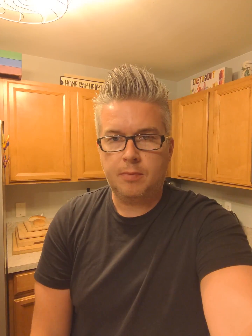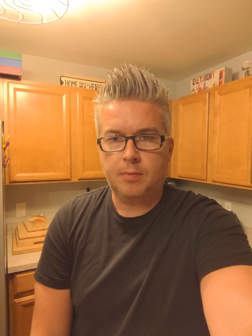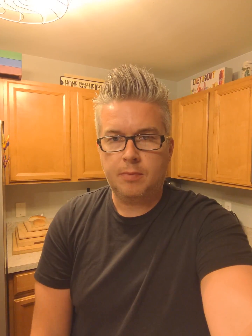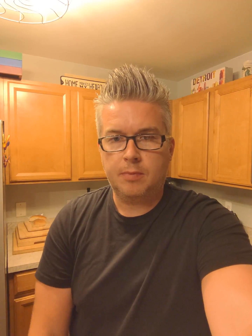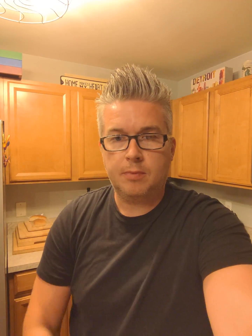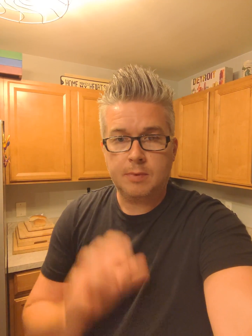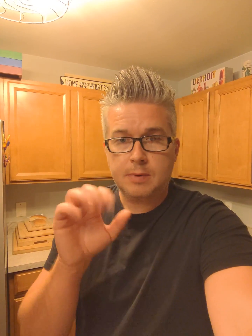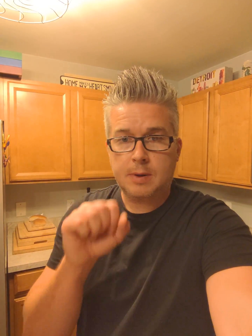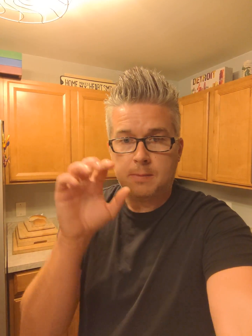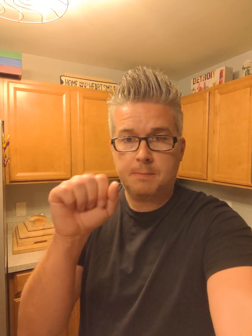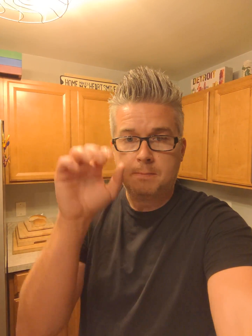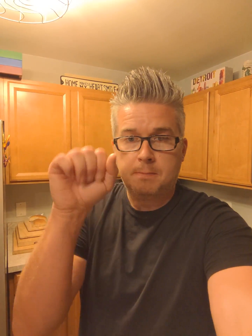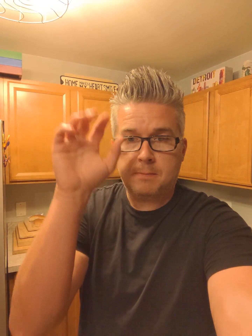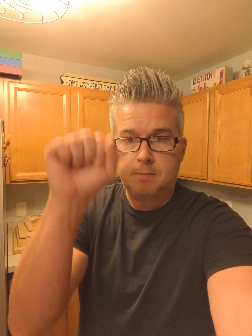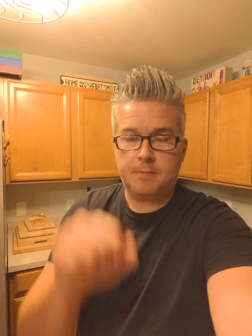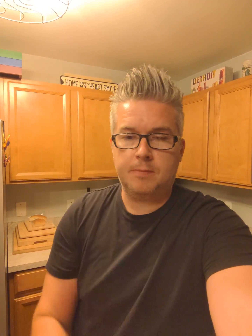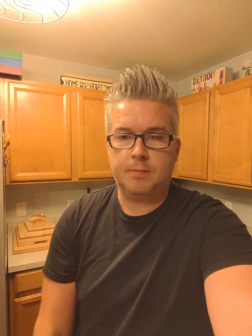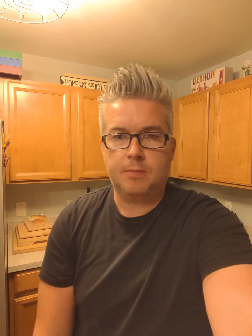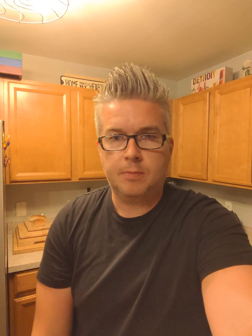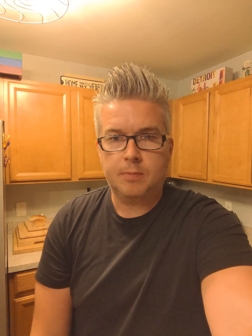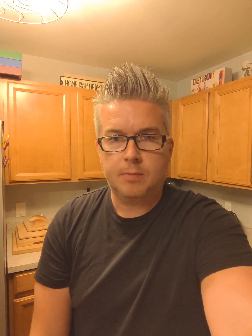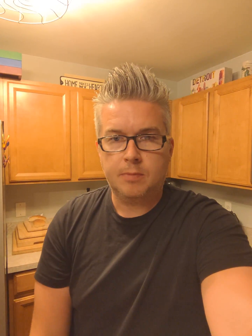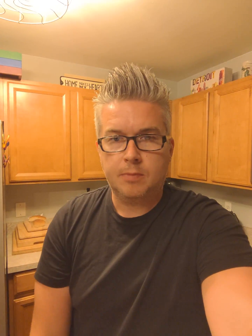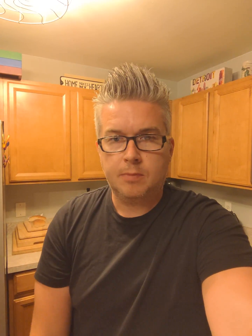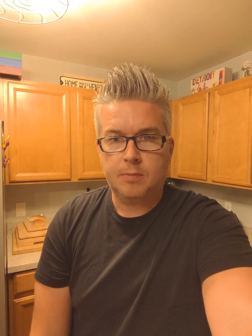ladder